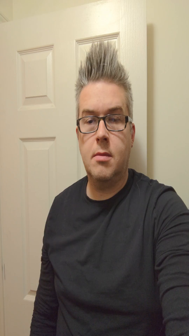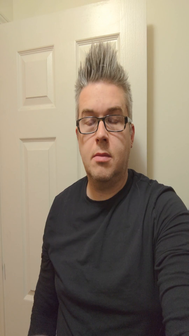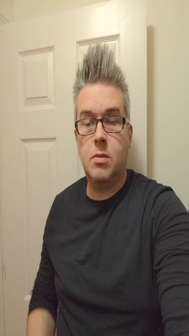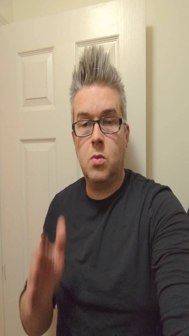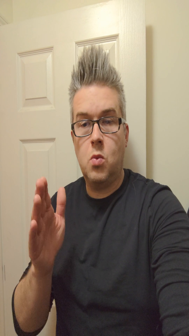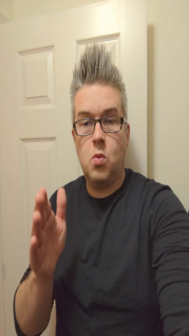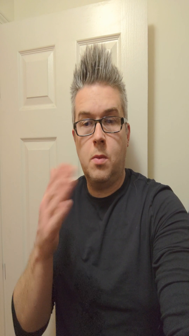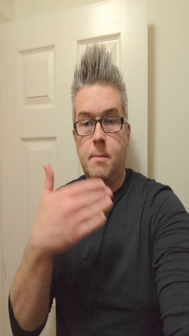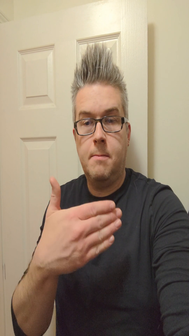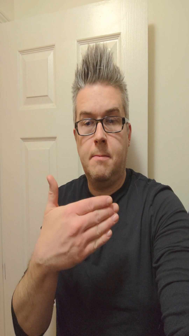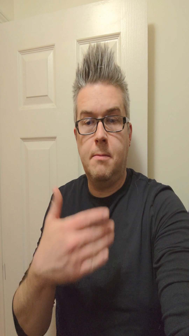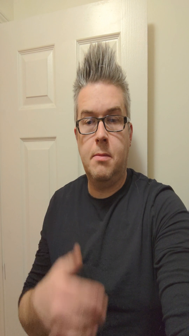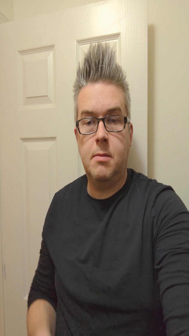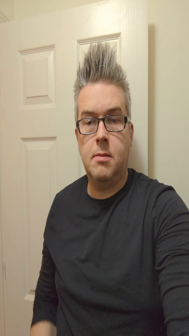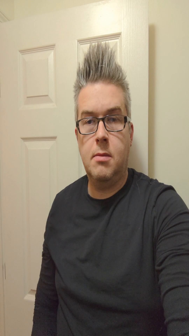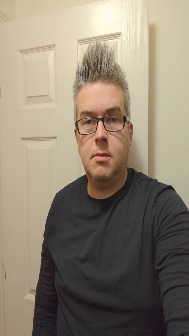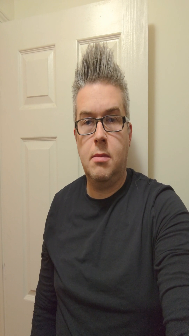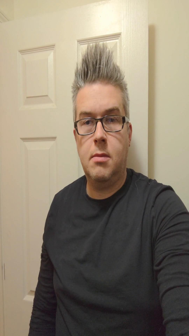room